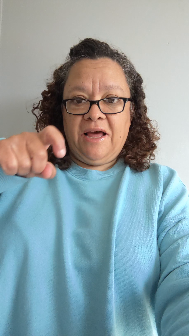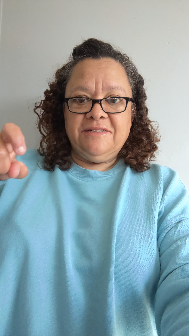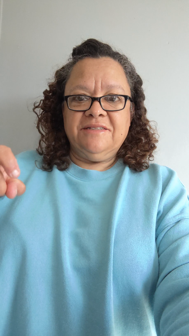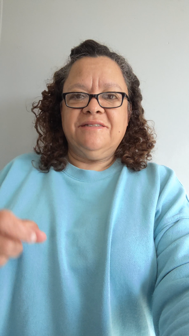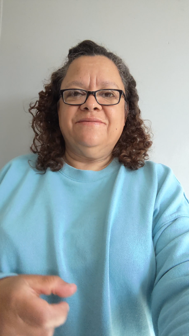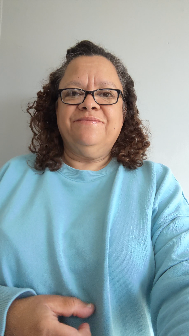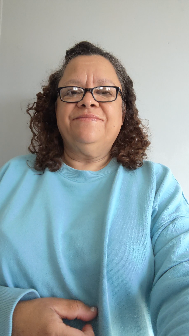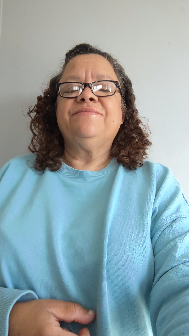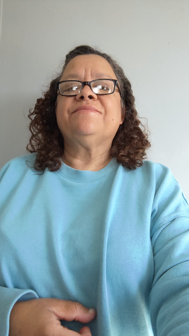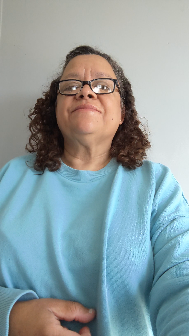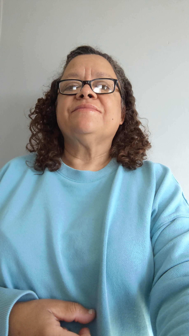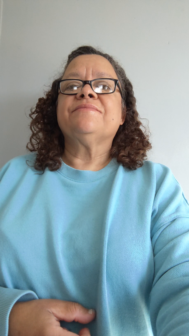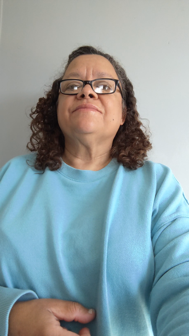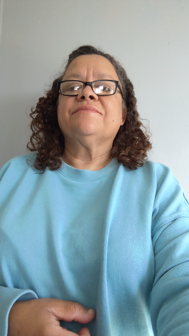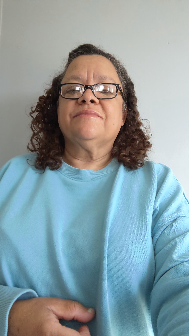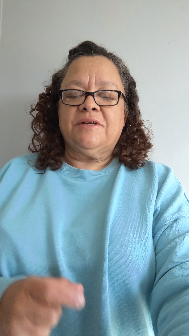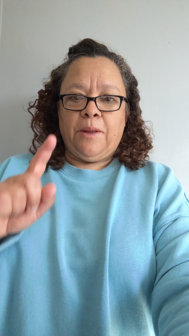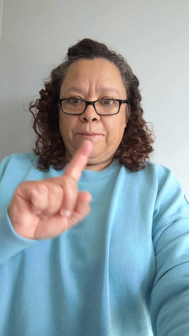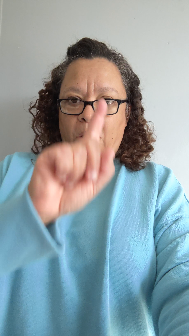bump